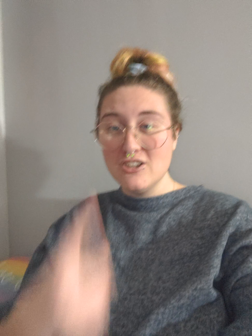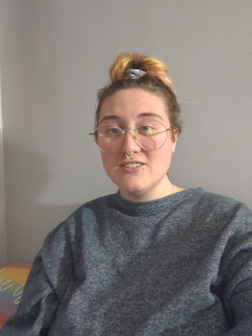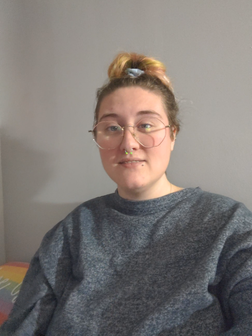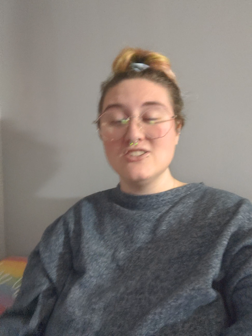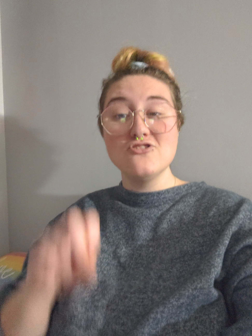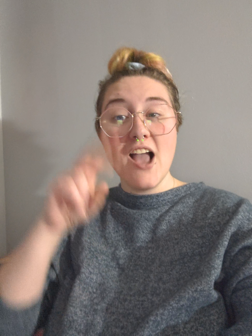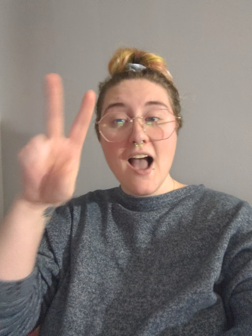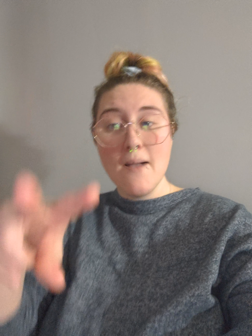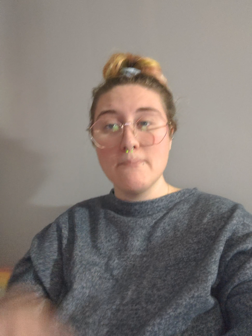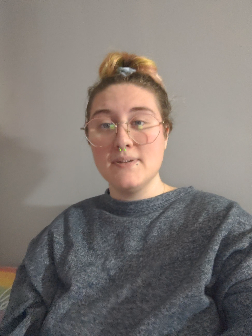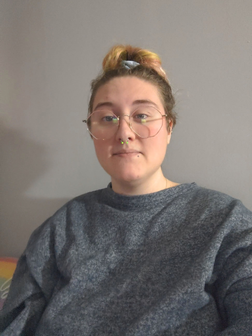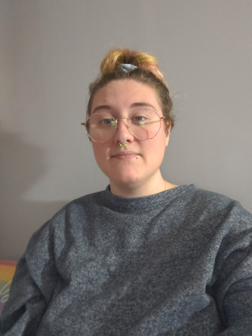jump